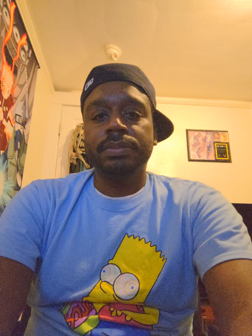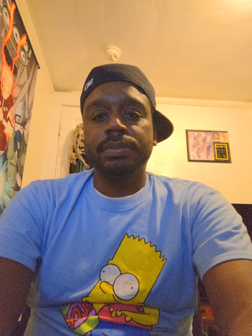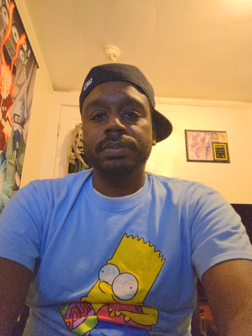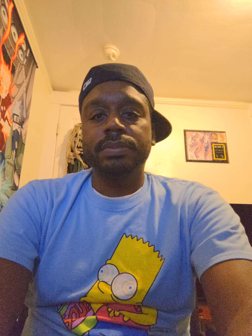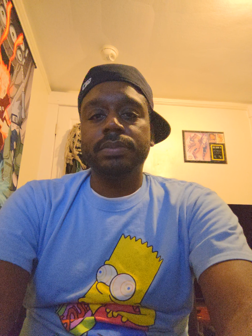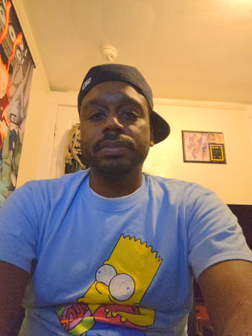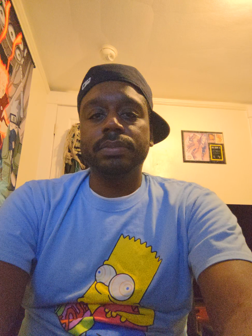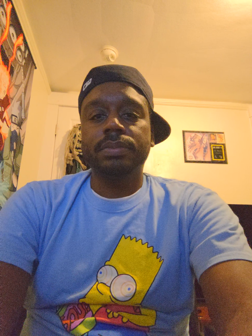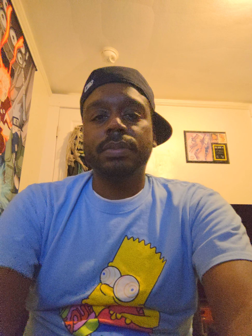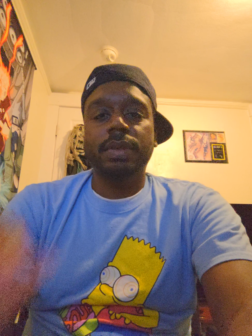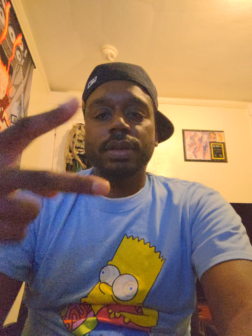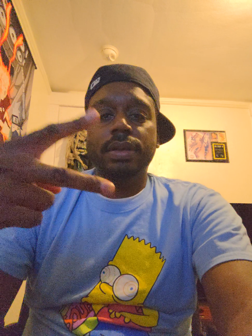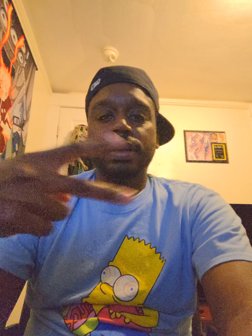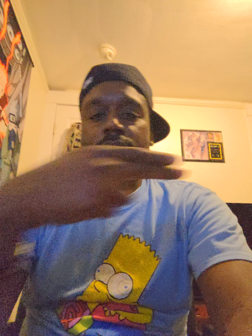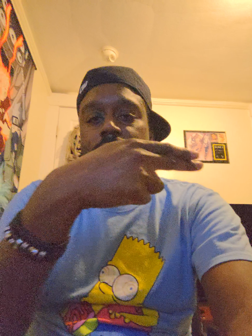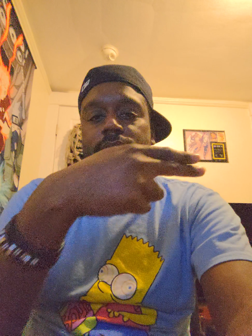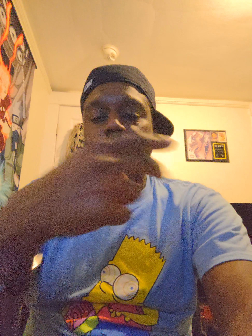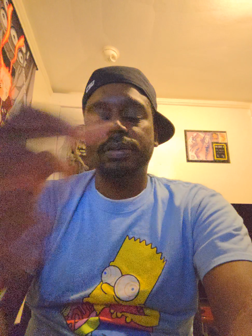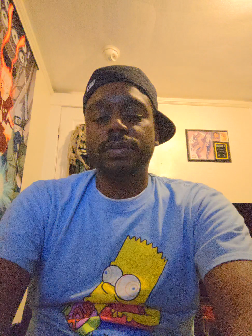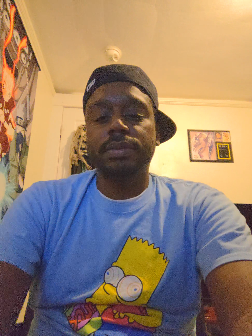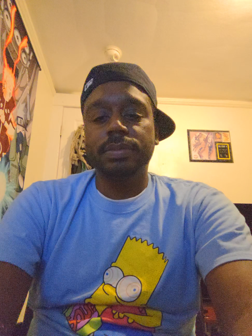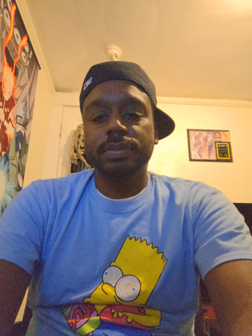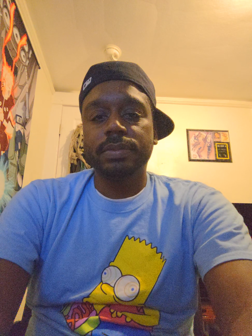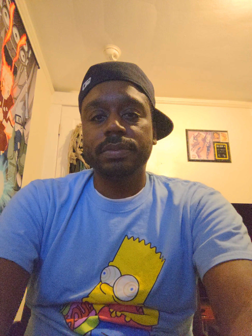cut